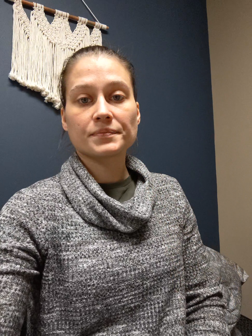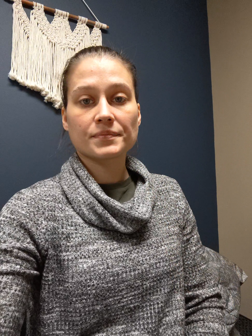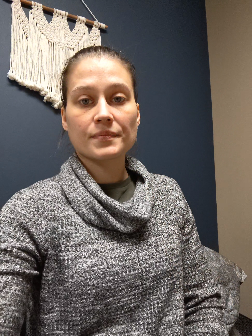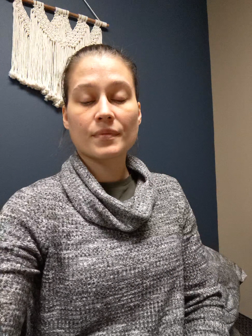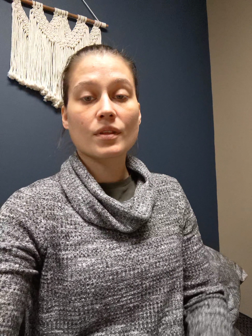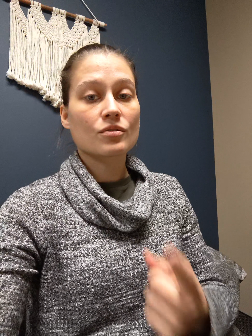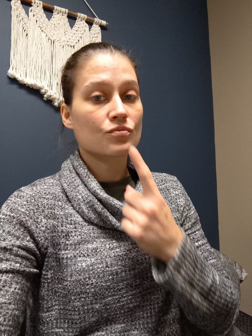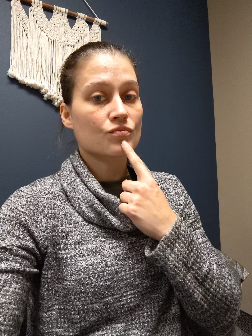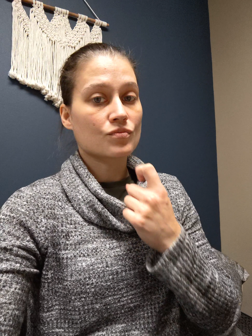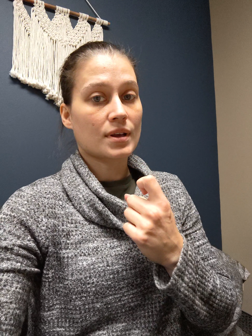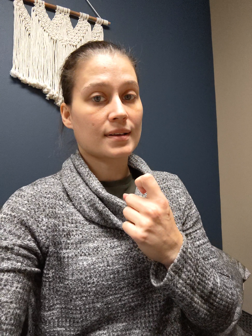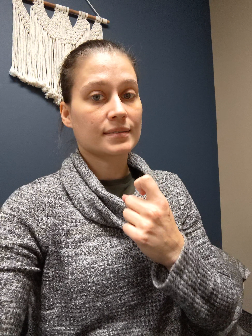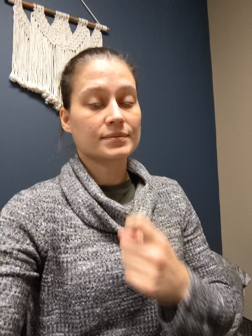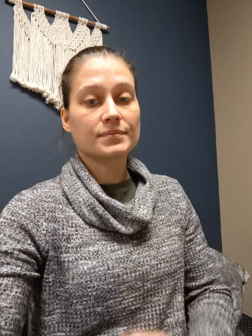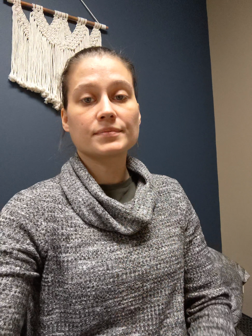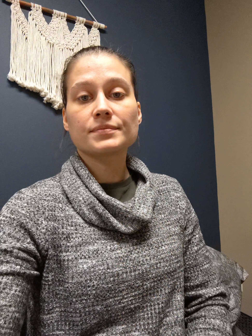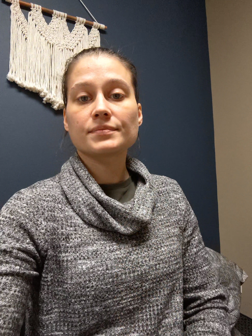red